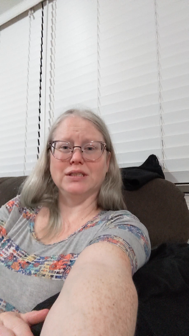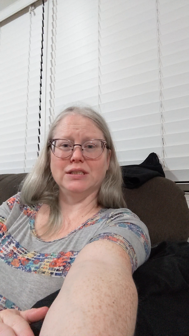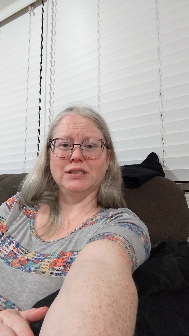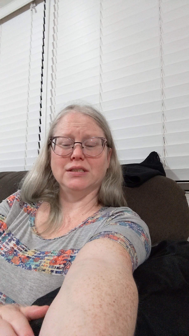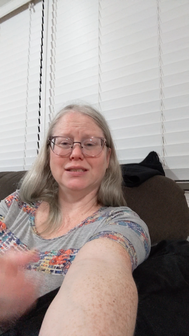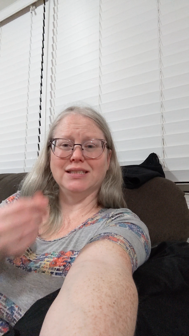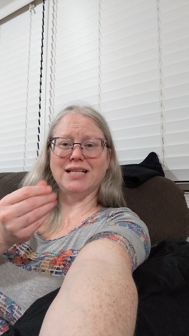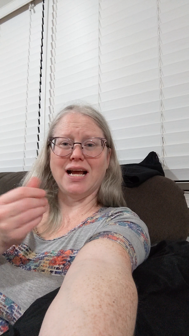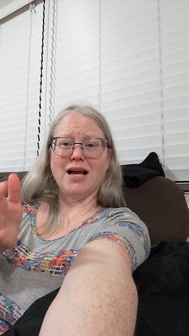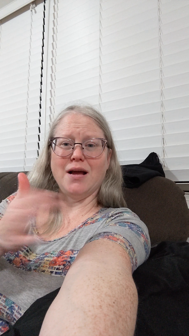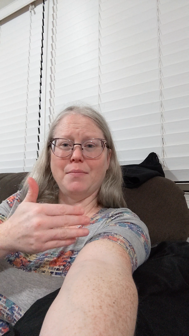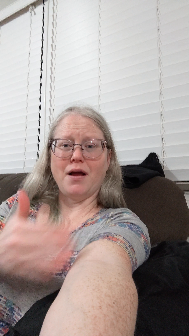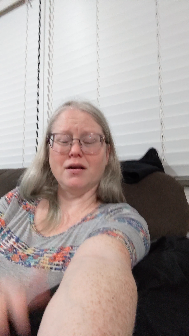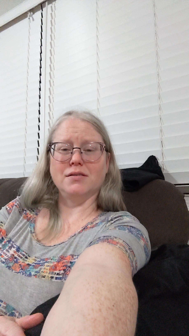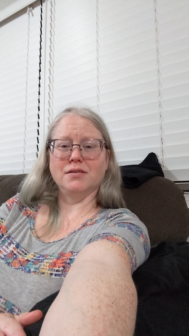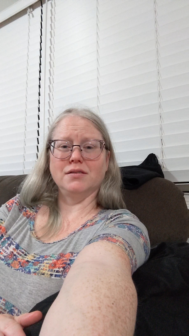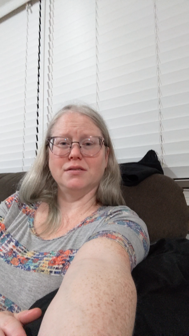sandbox